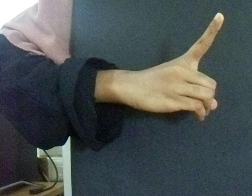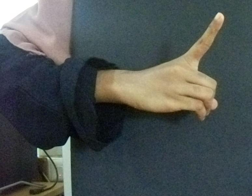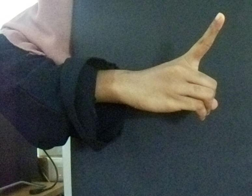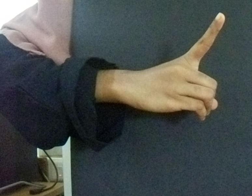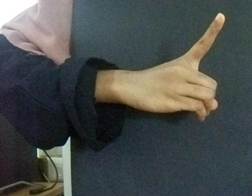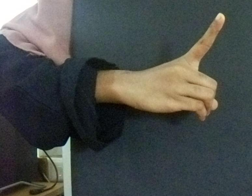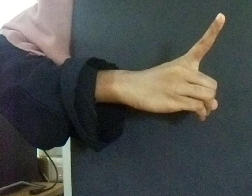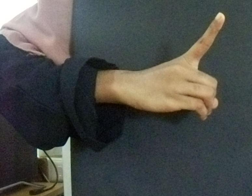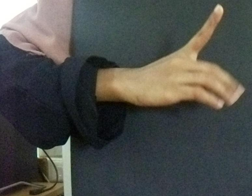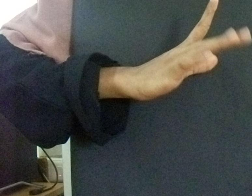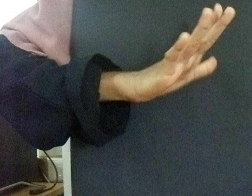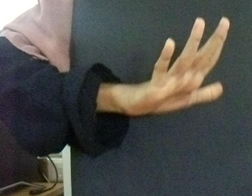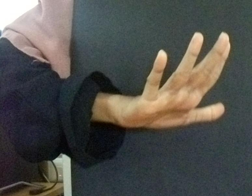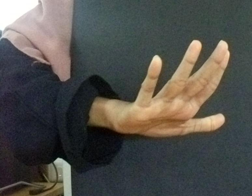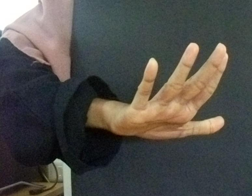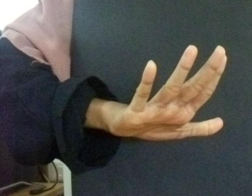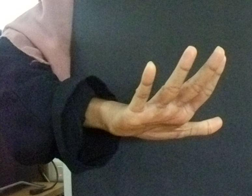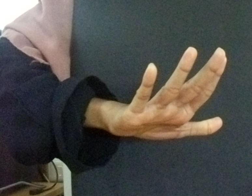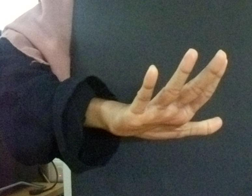hot